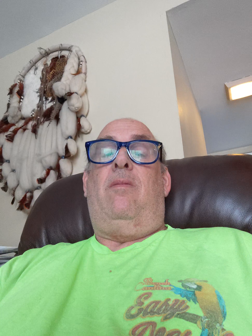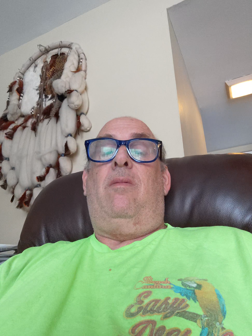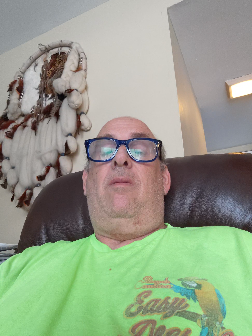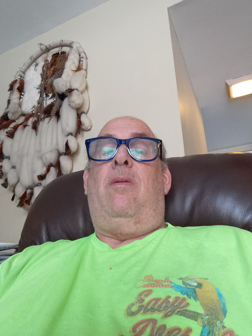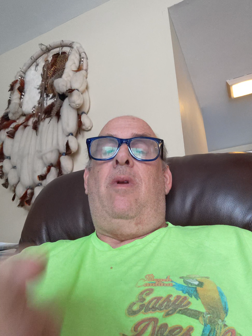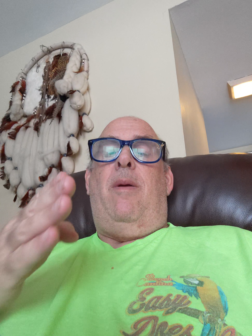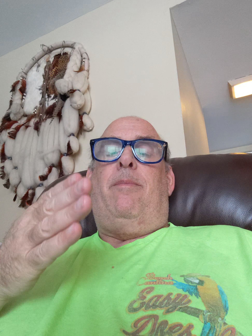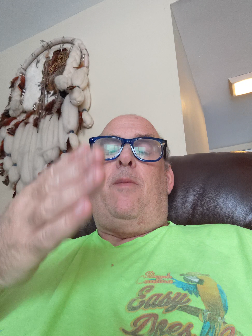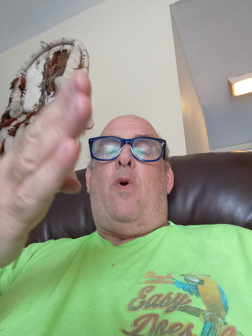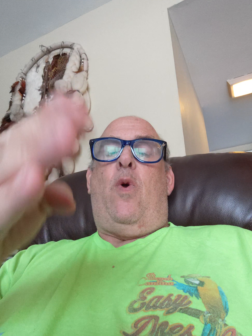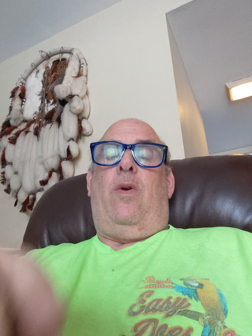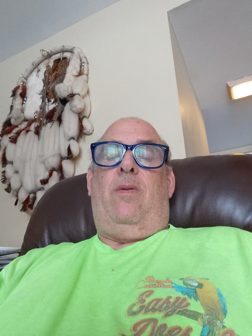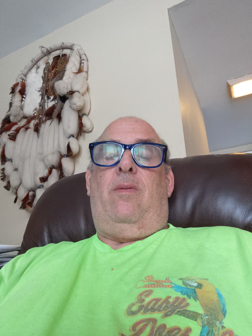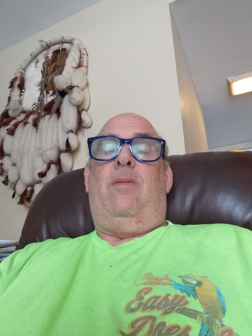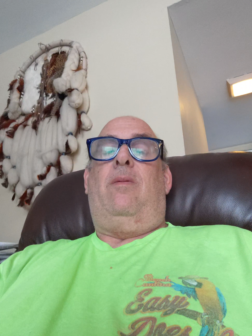boat